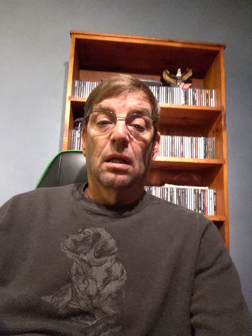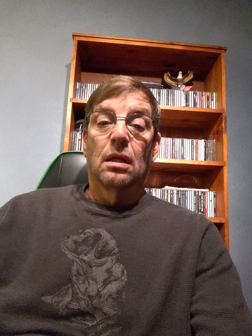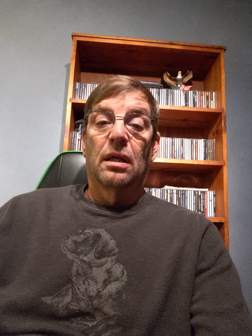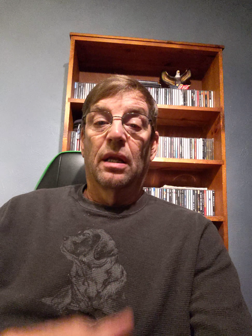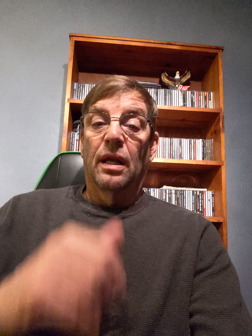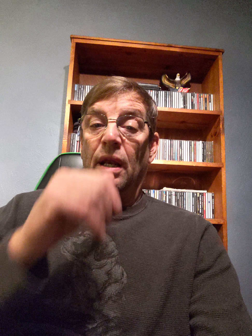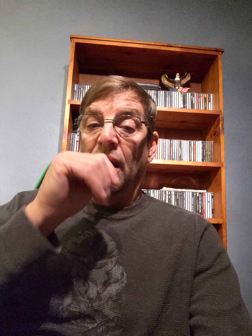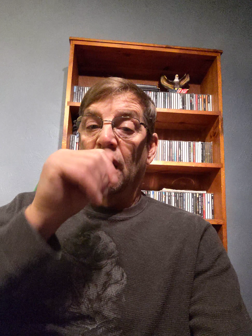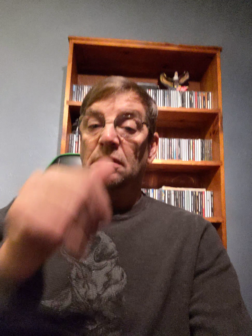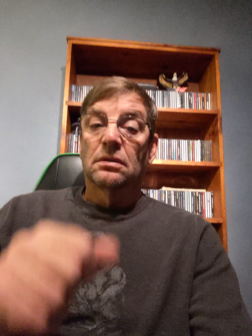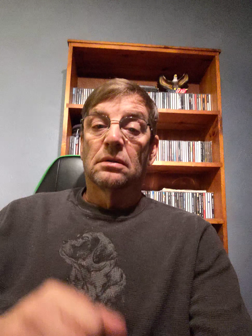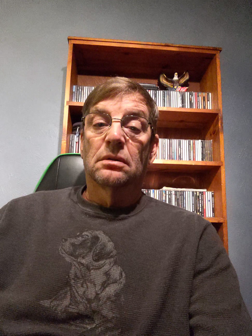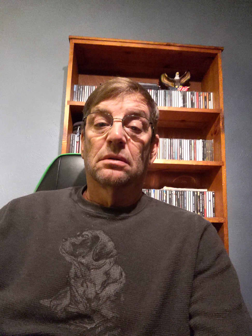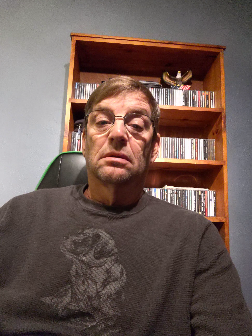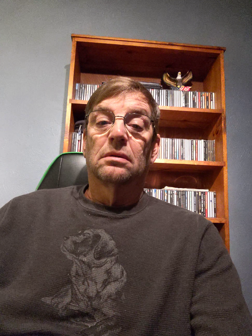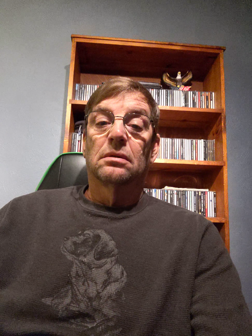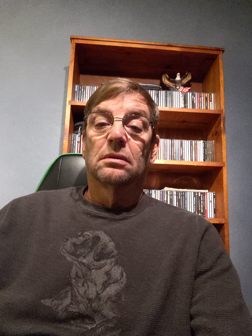nuts